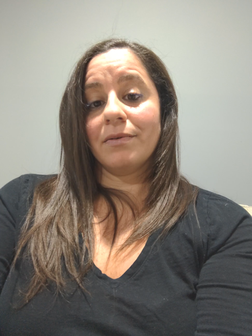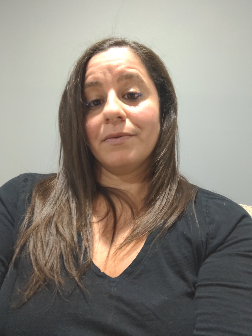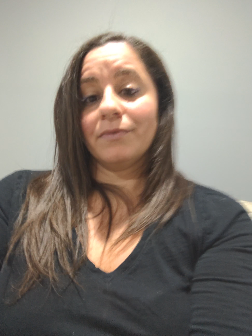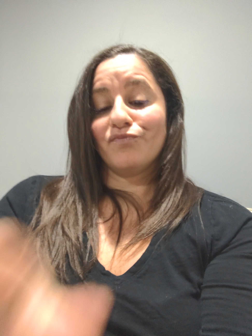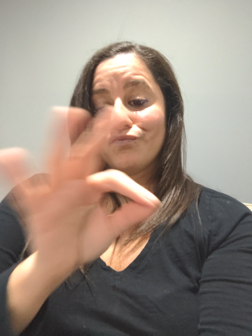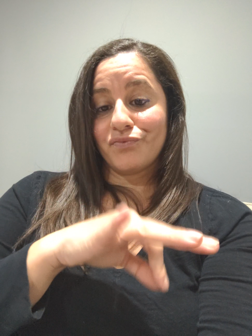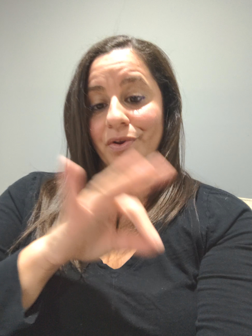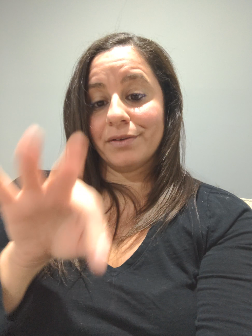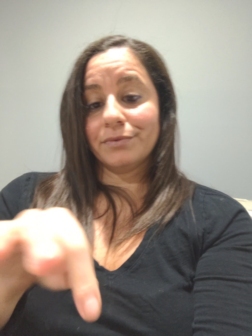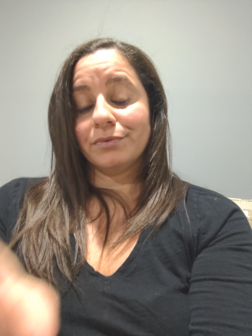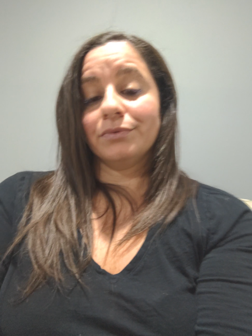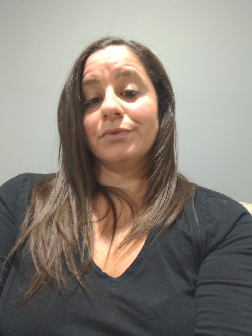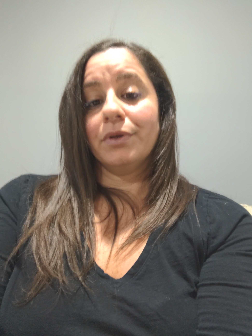french fries